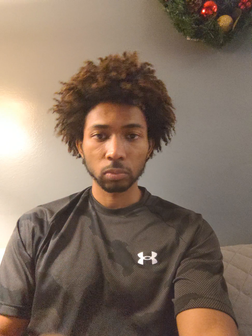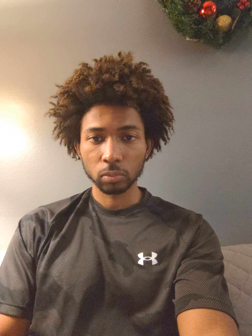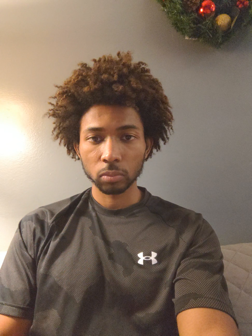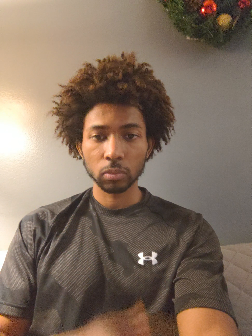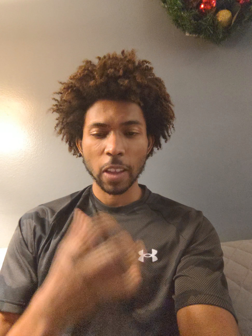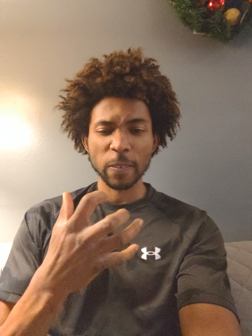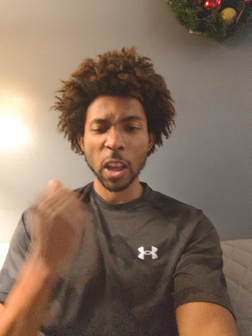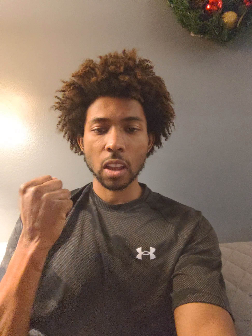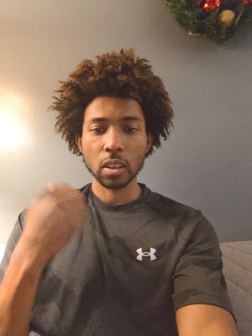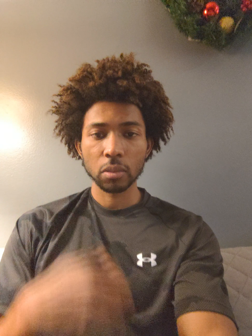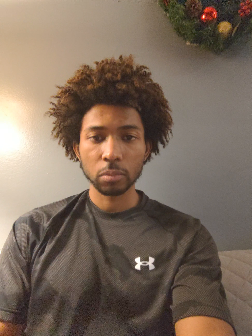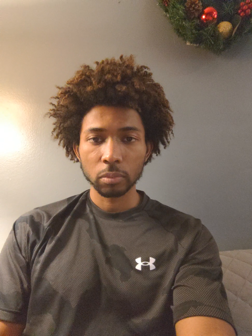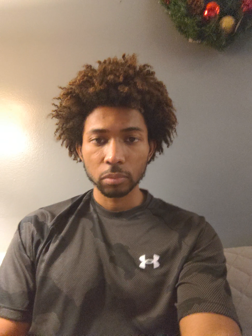fast